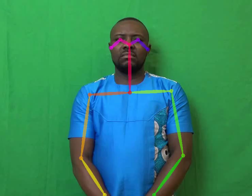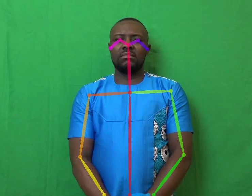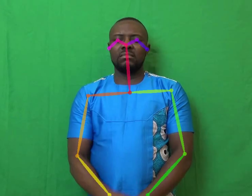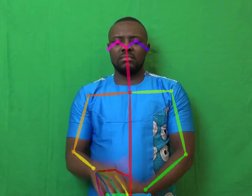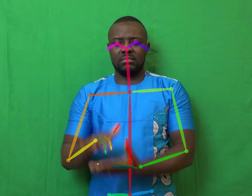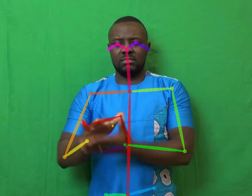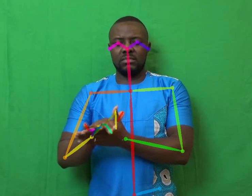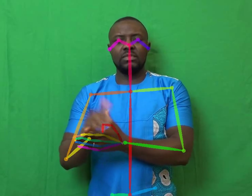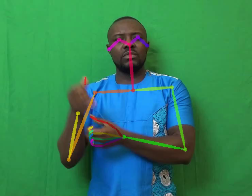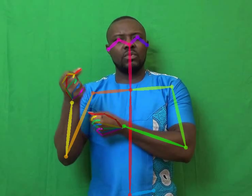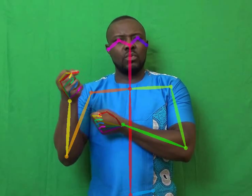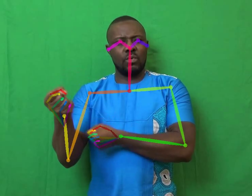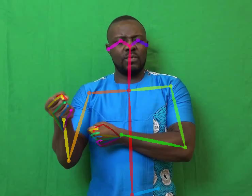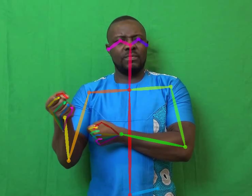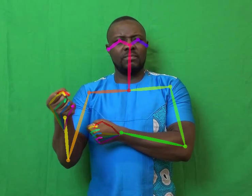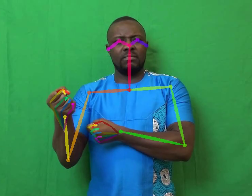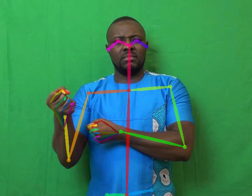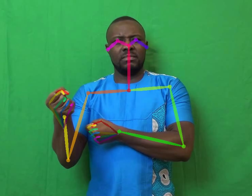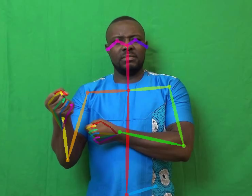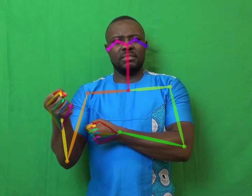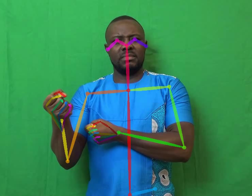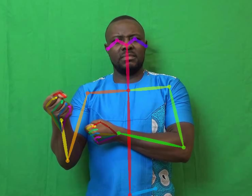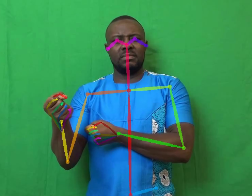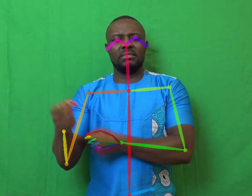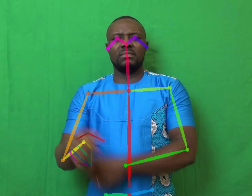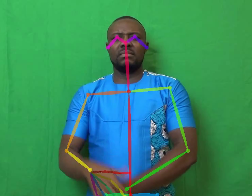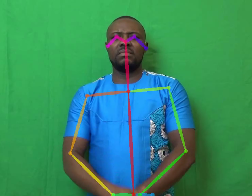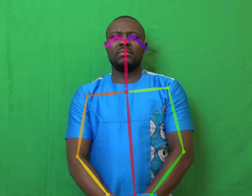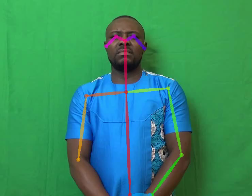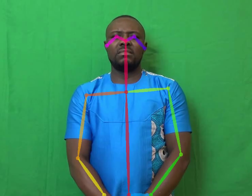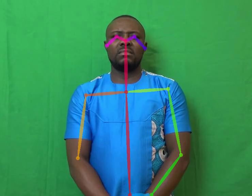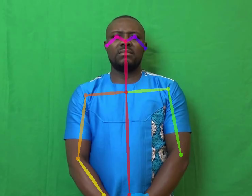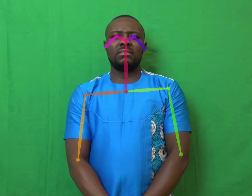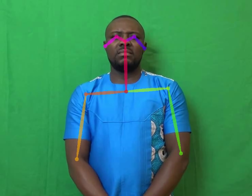confidence